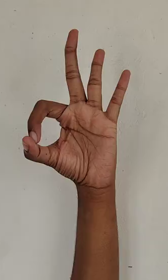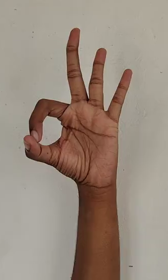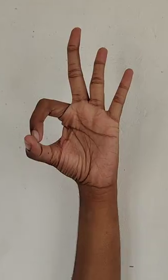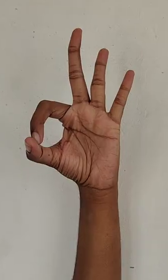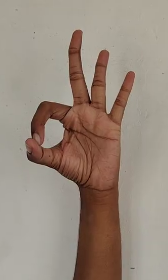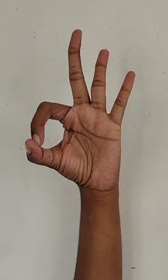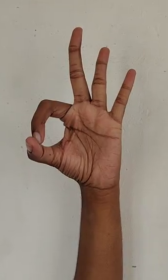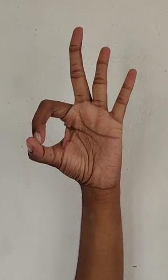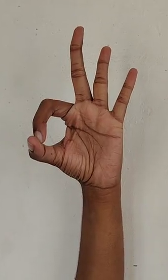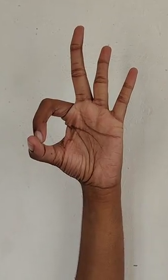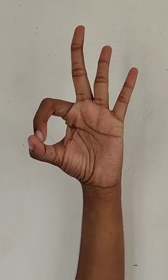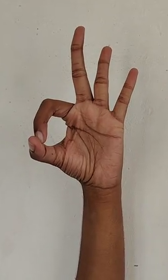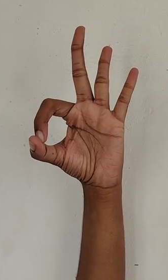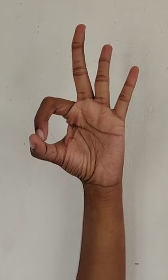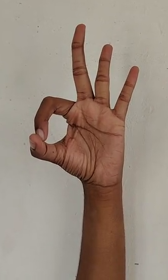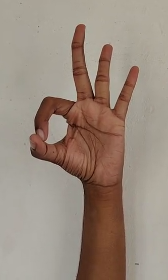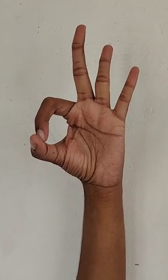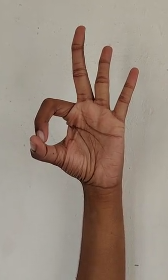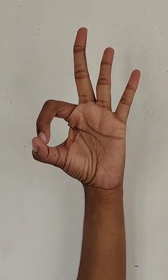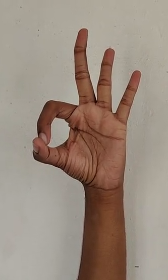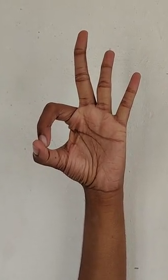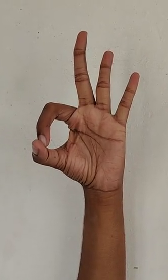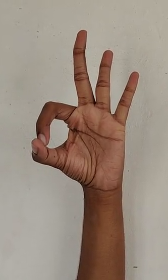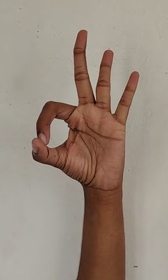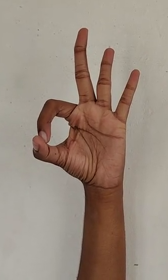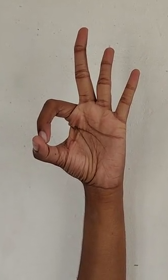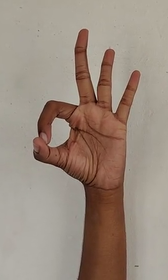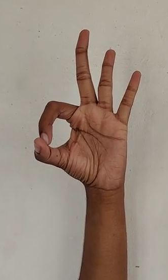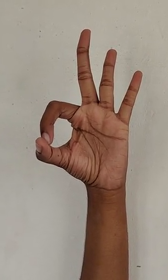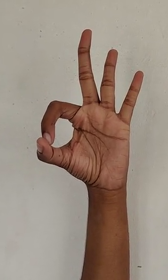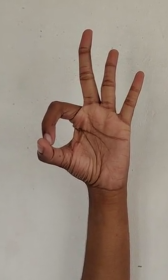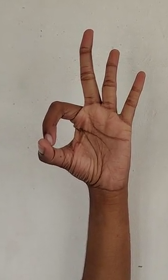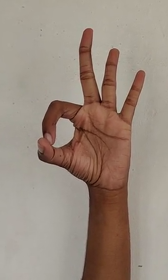ഒ